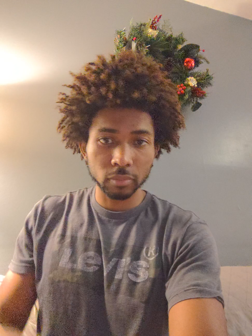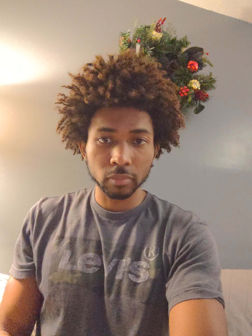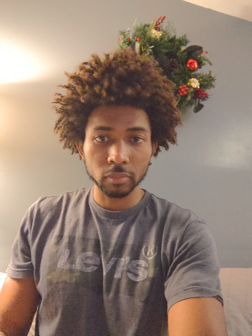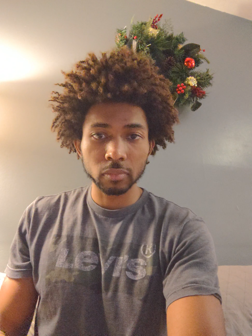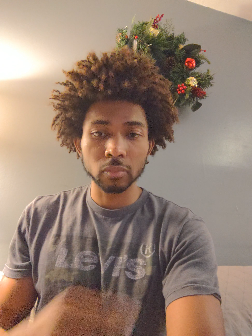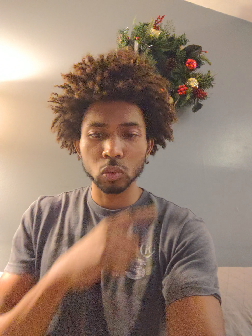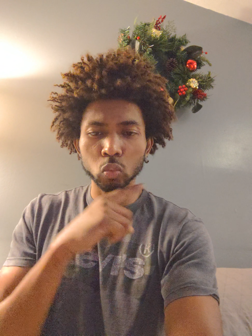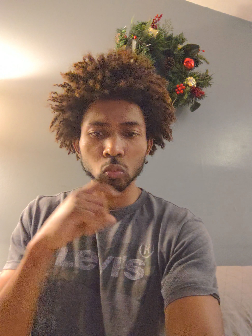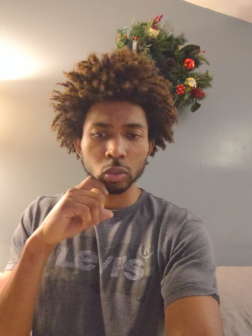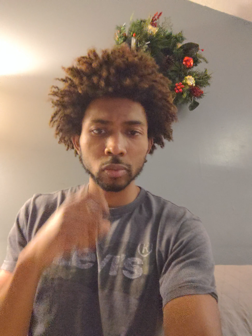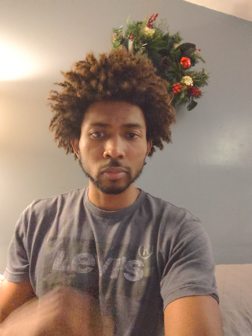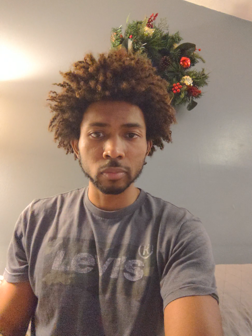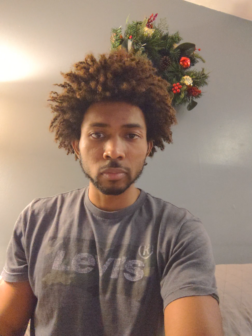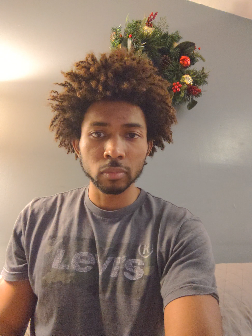dry